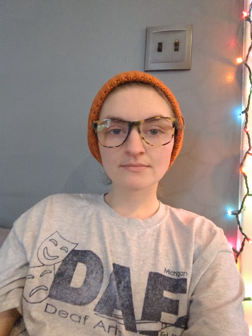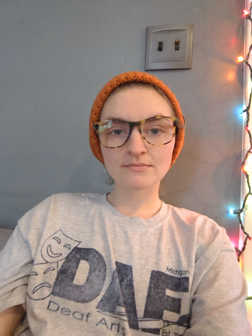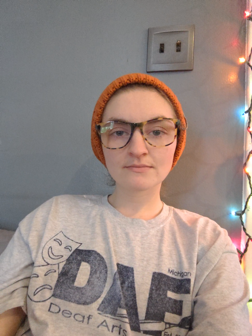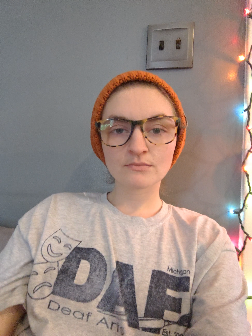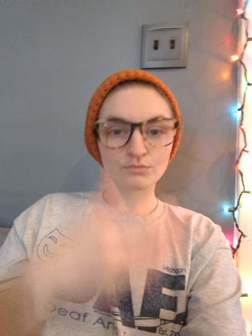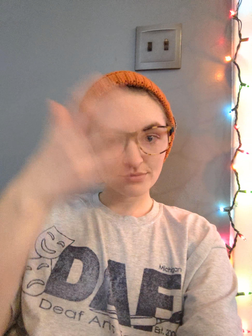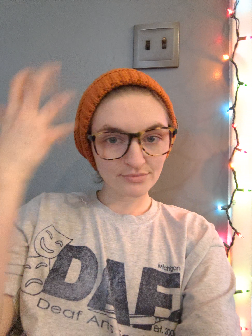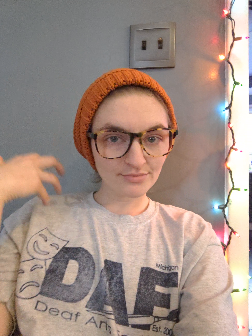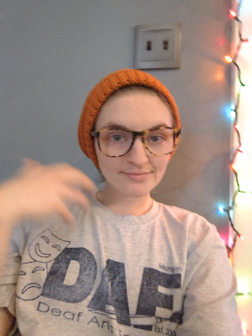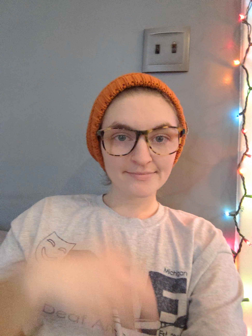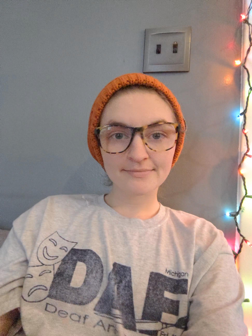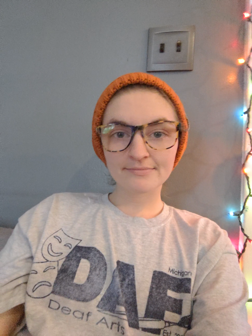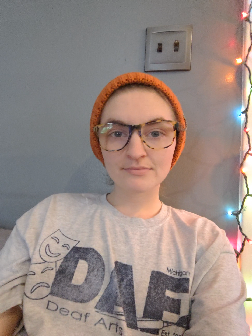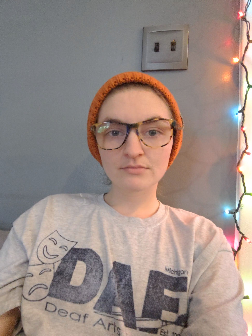lion